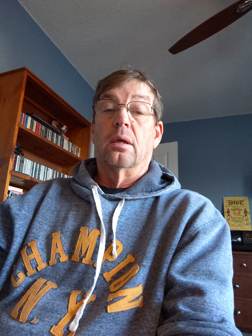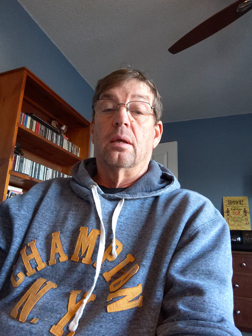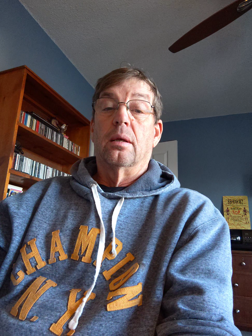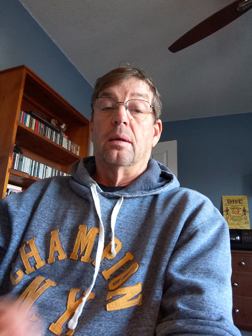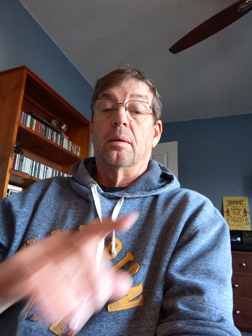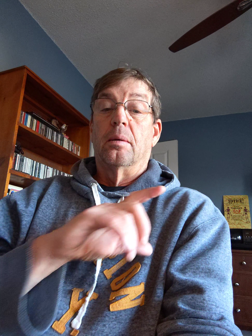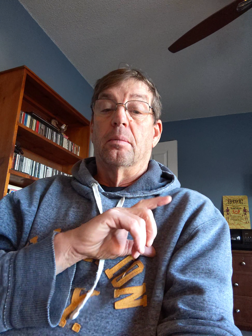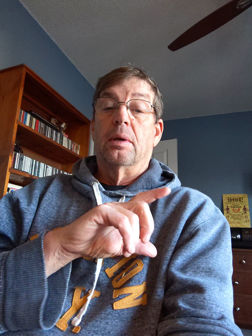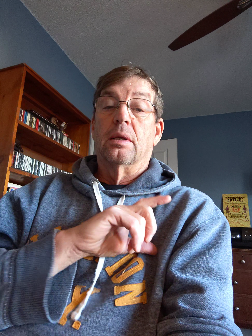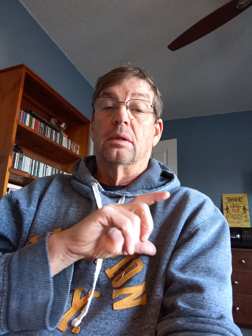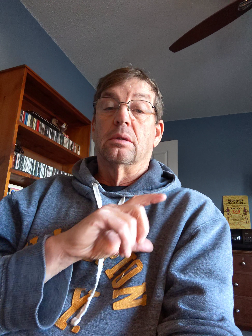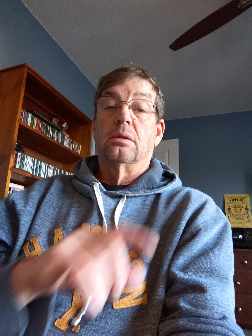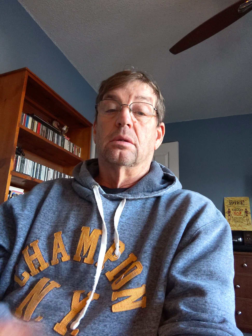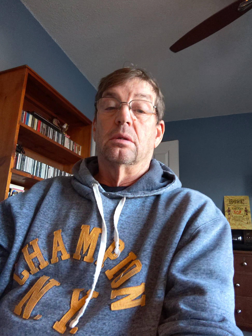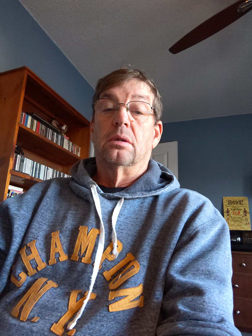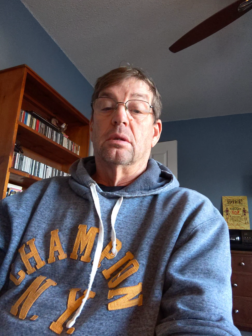police